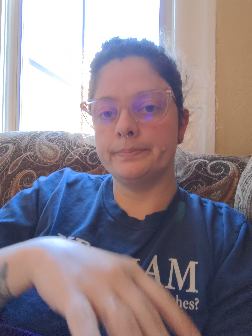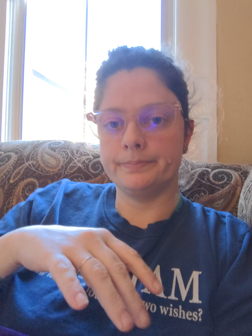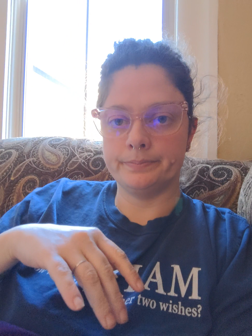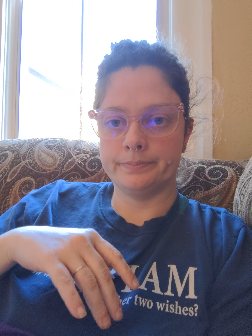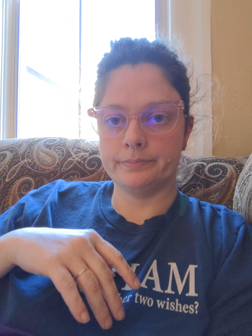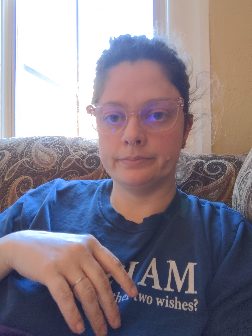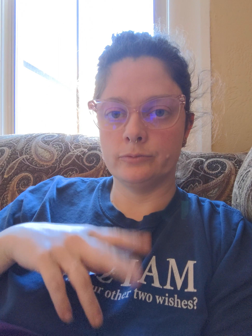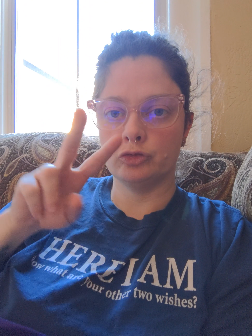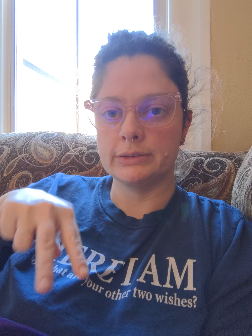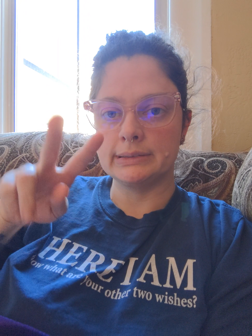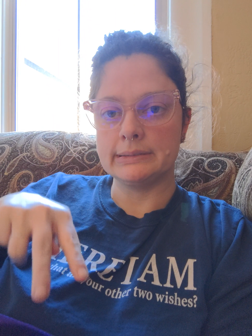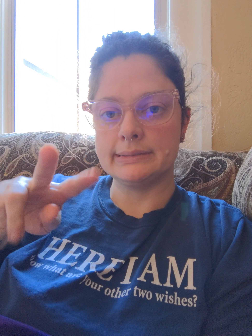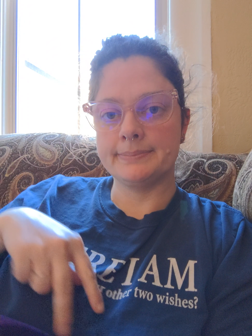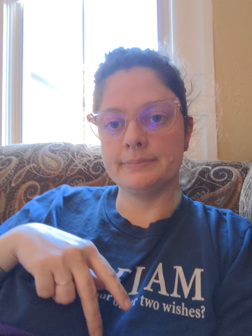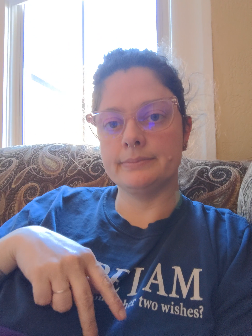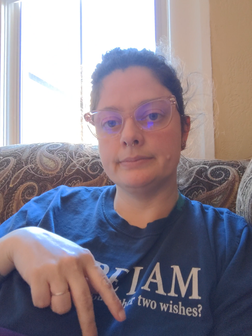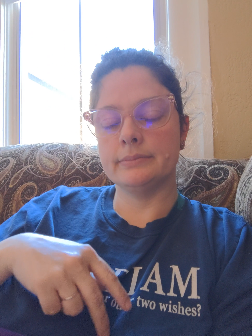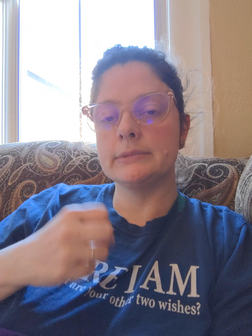read